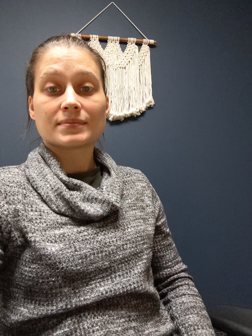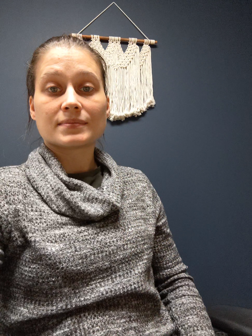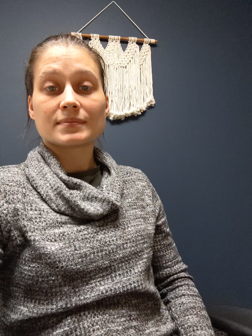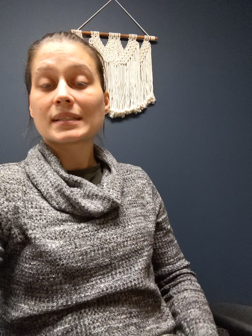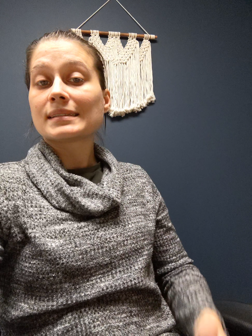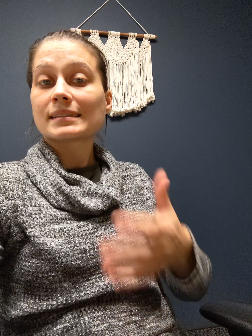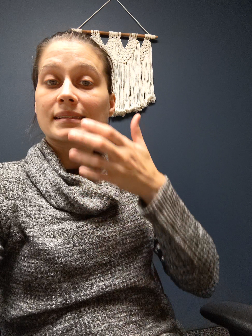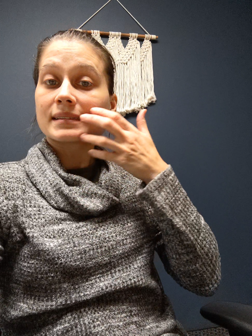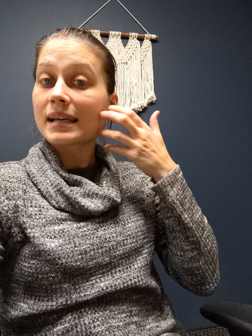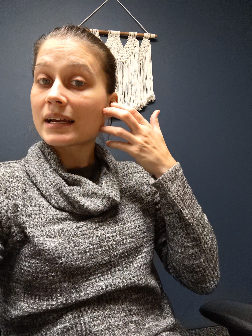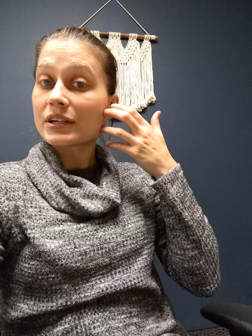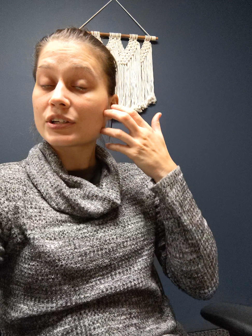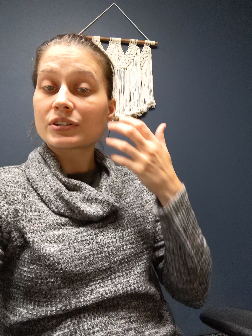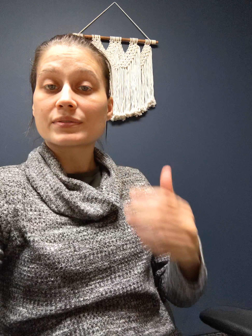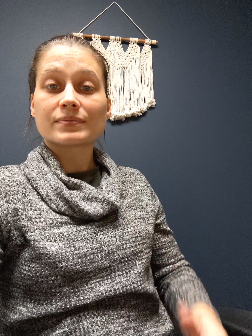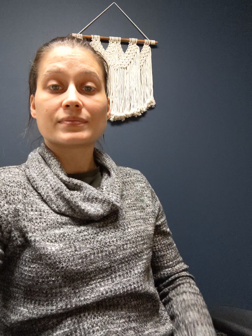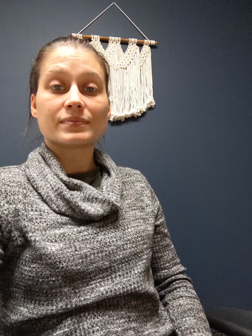tiger